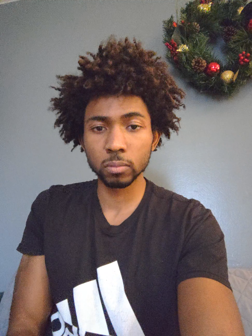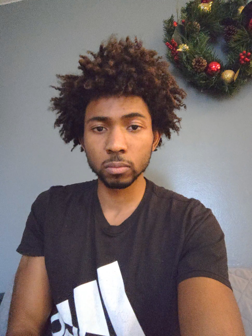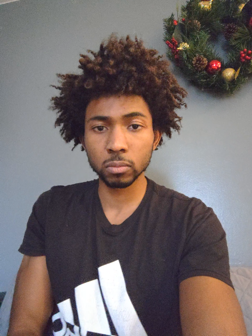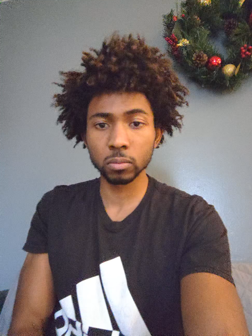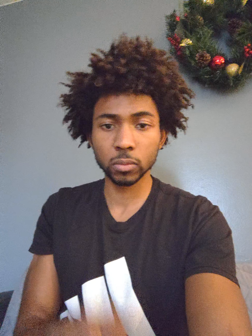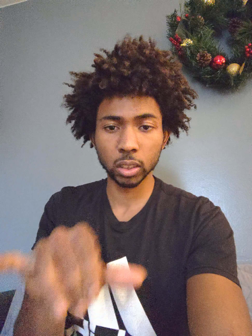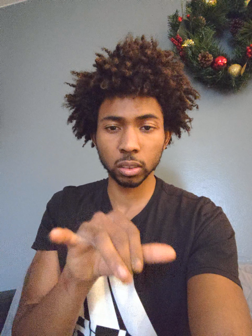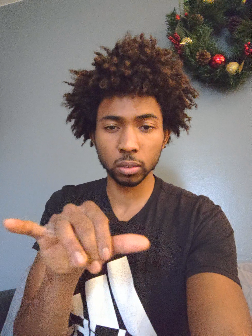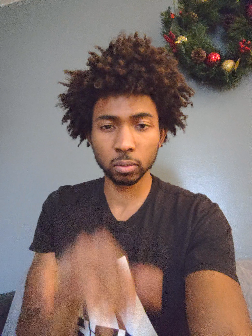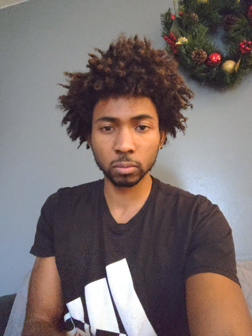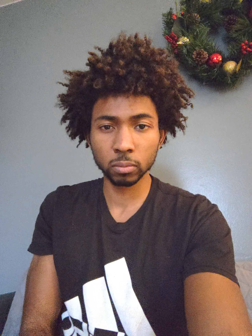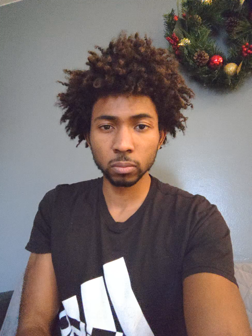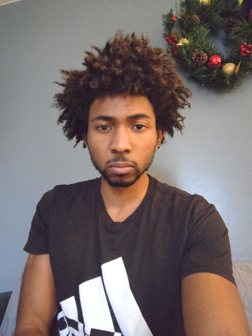same